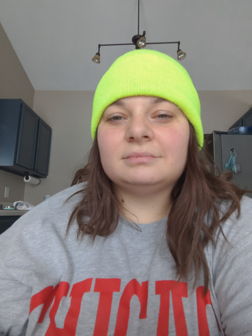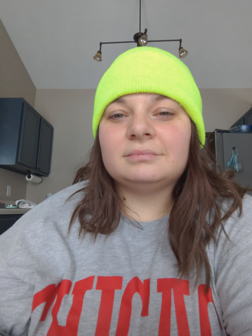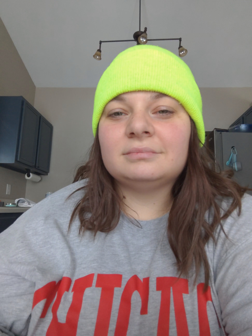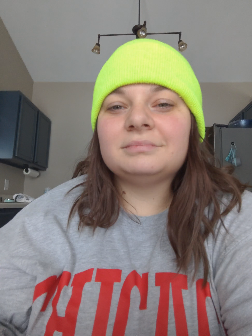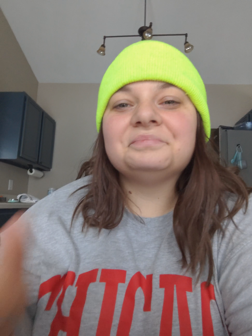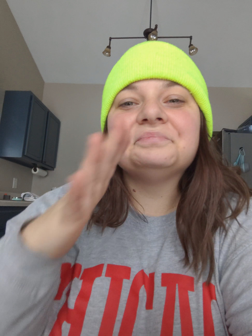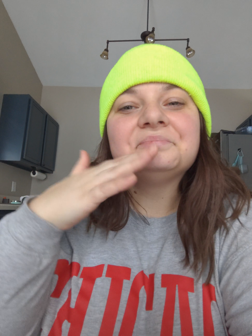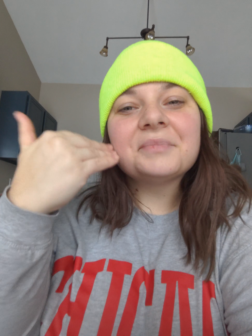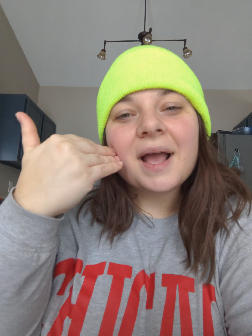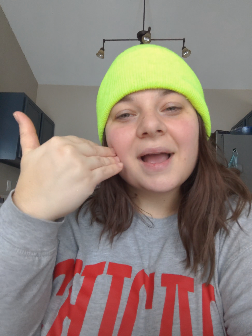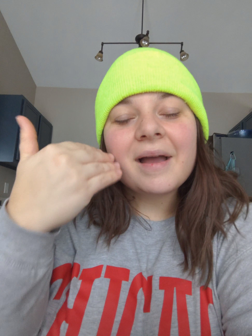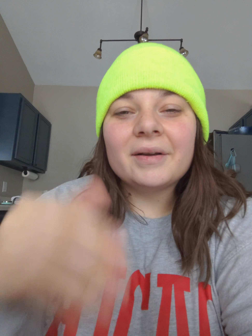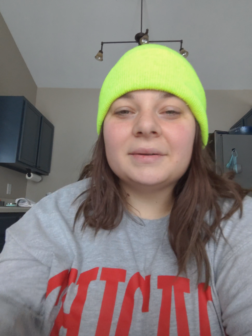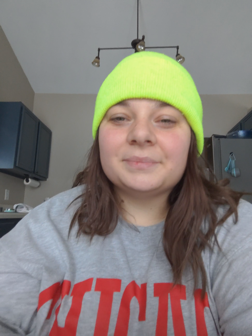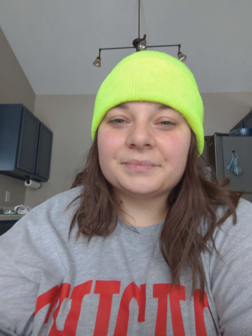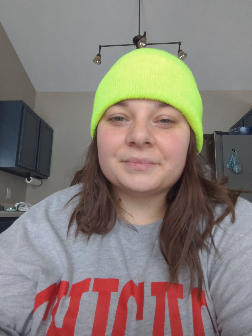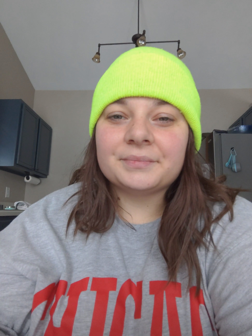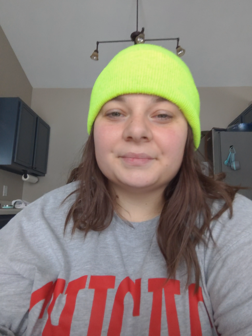smile